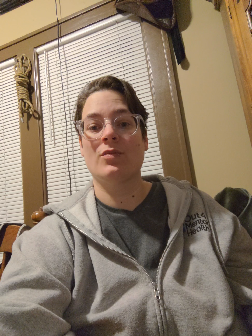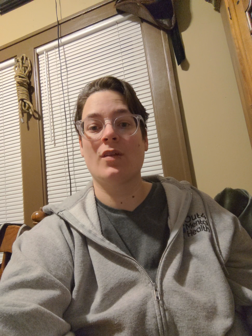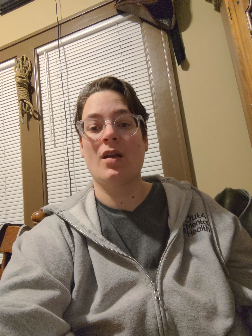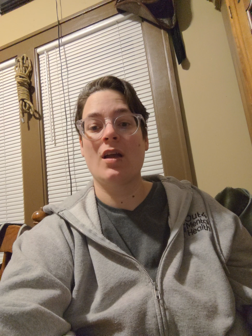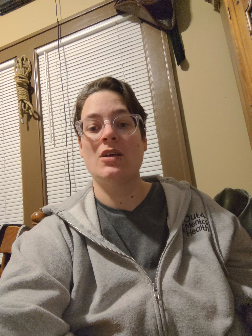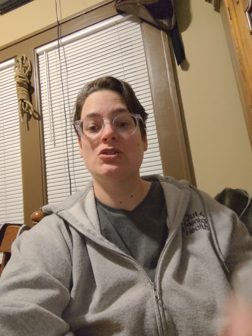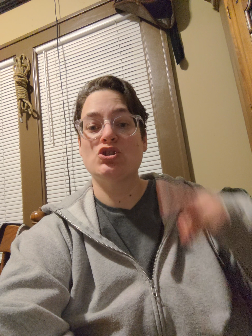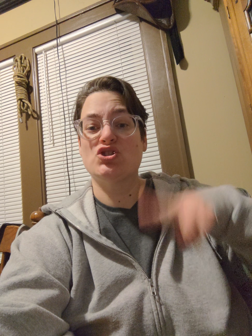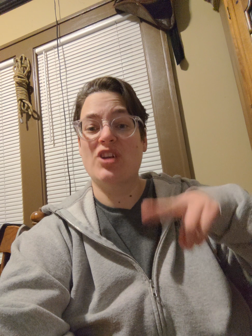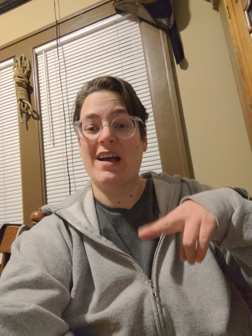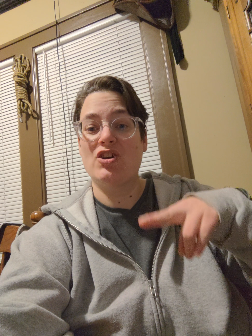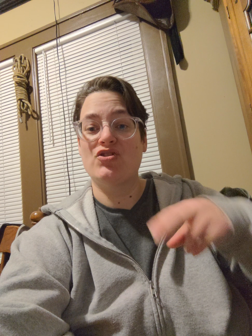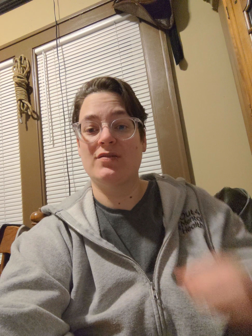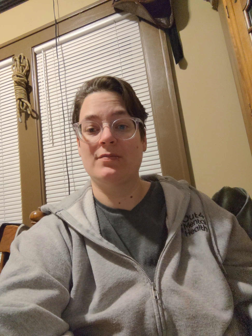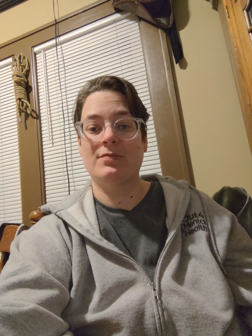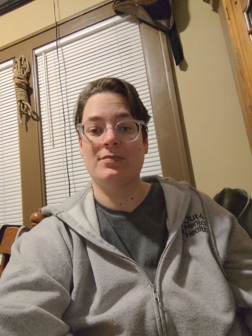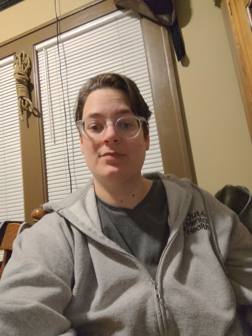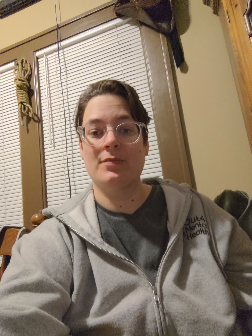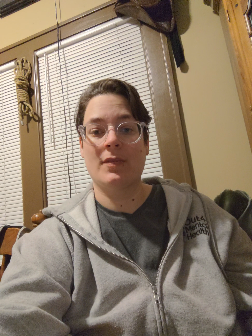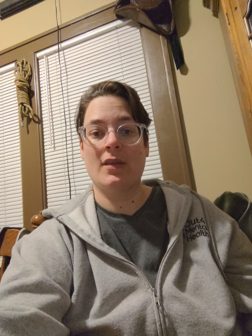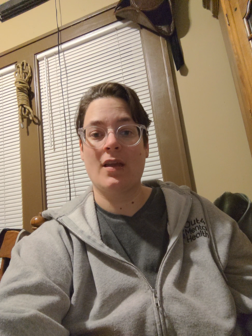chair